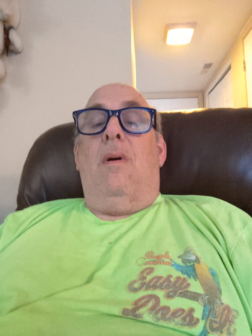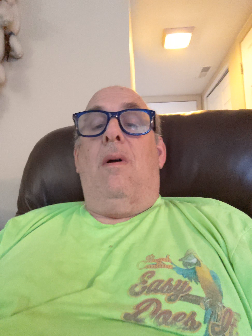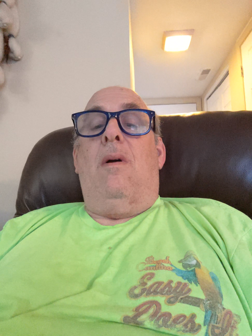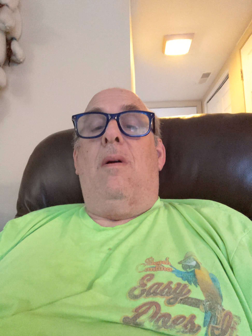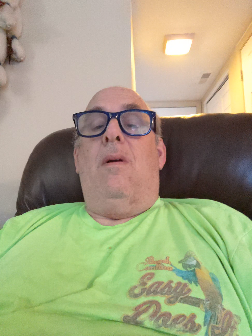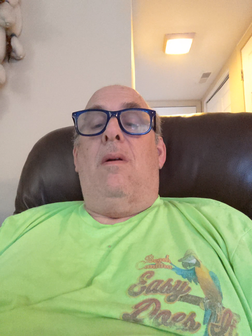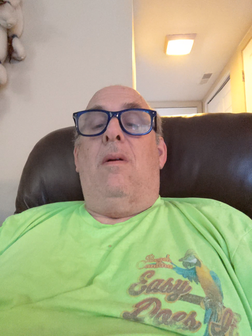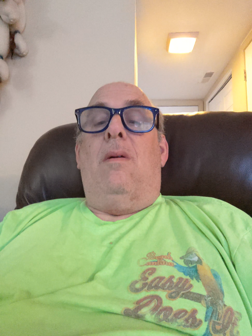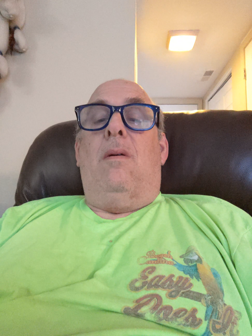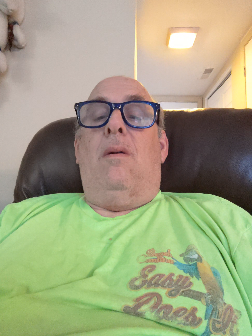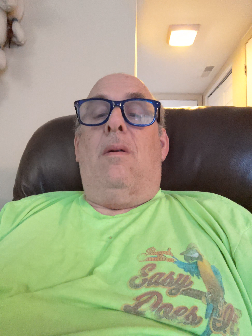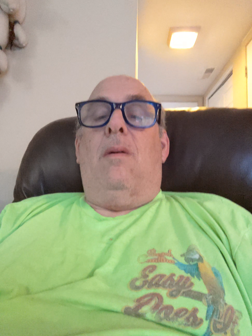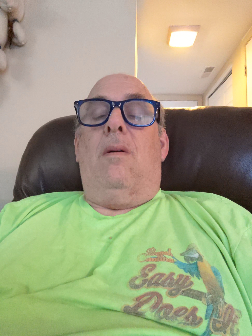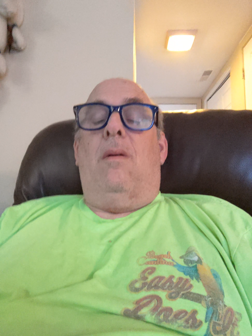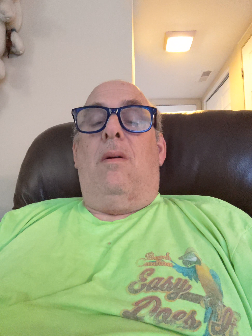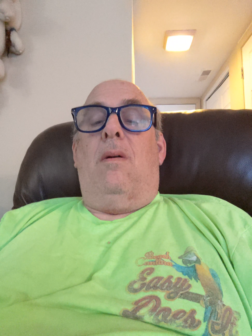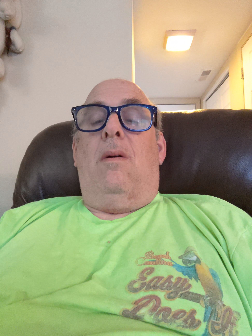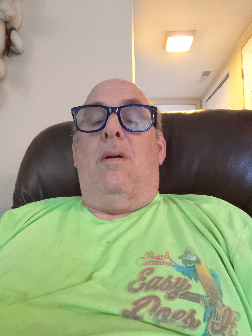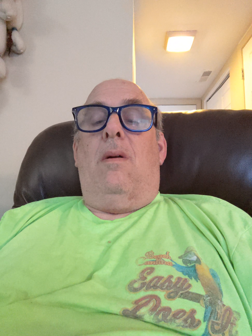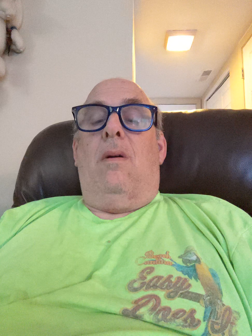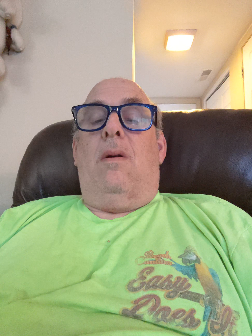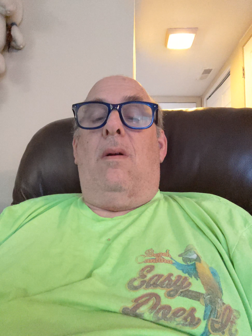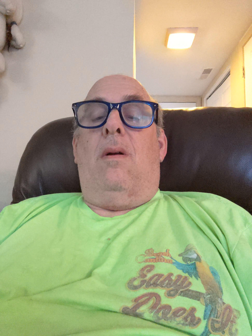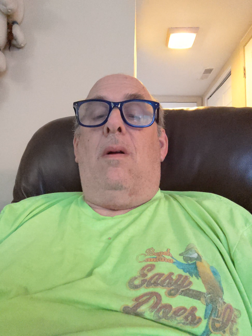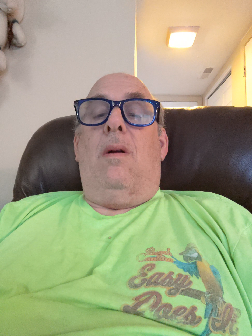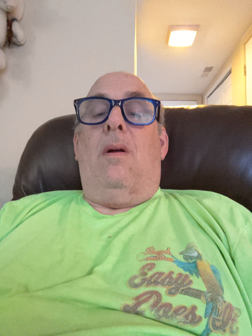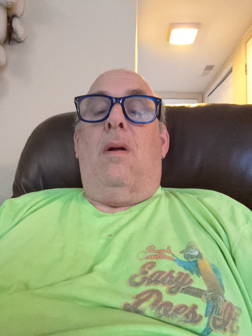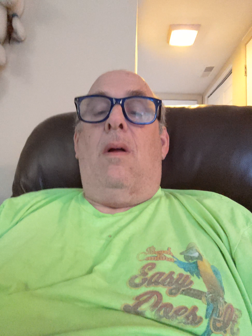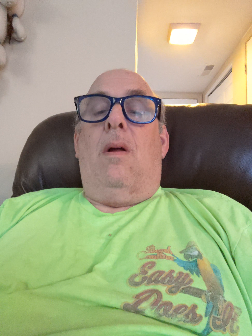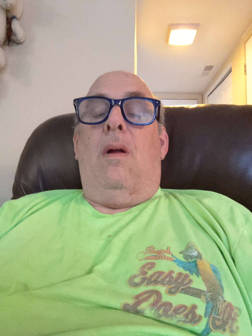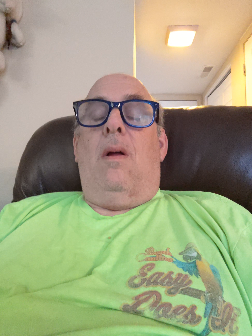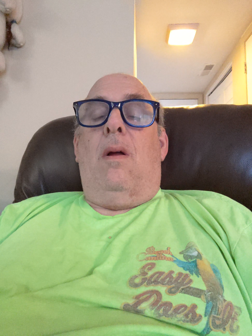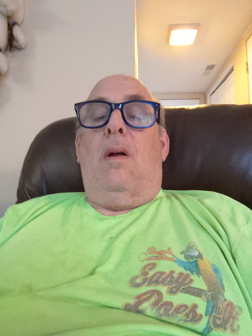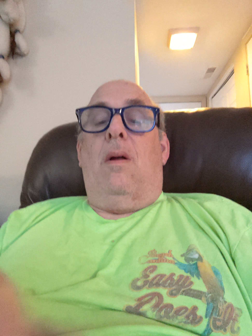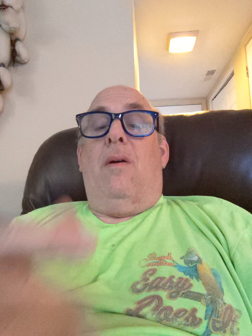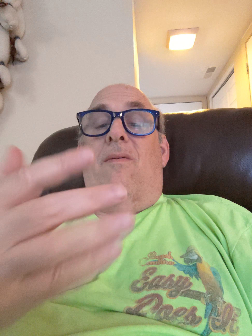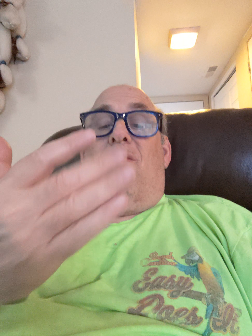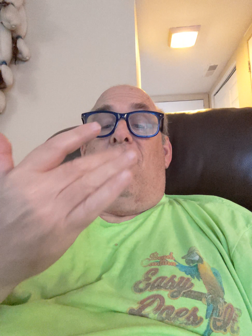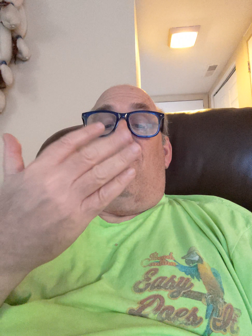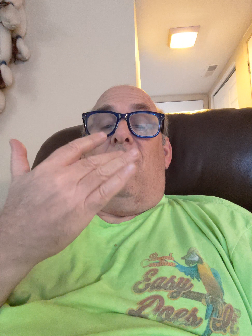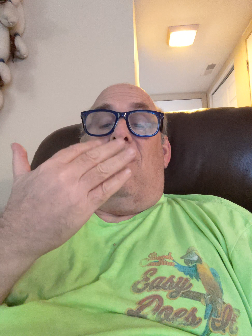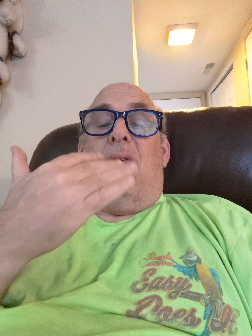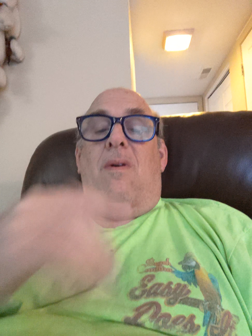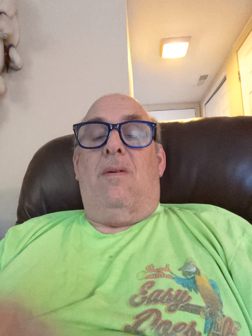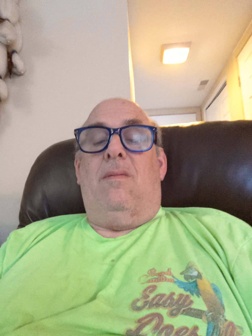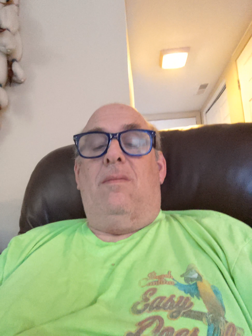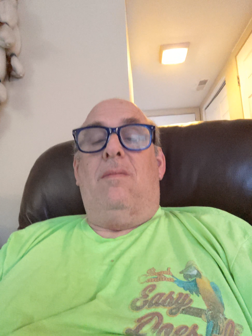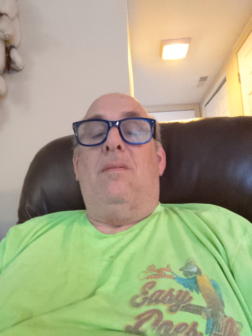finger